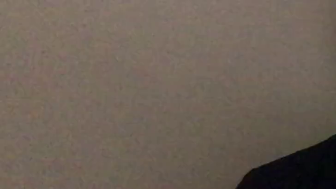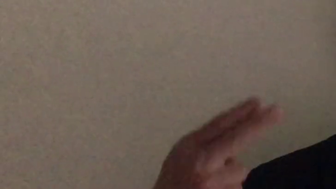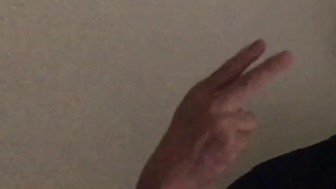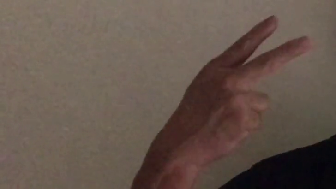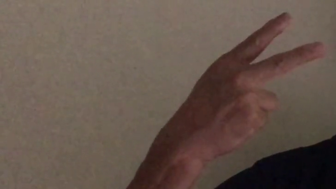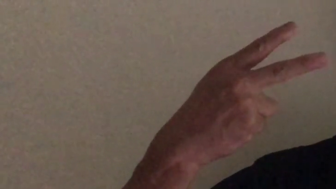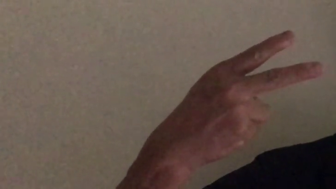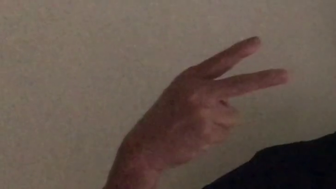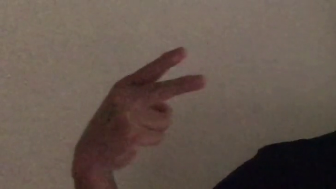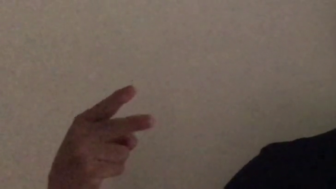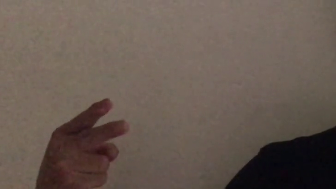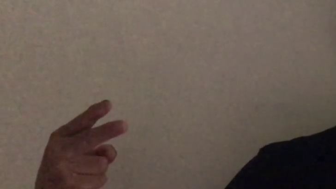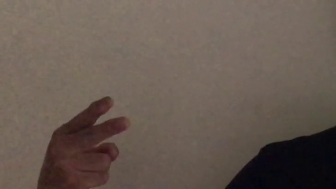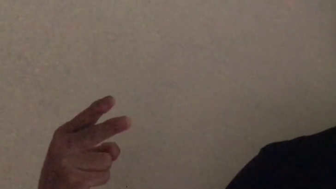ऐ